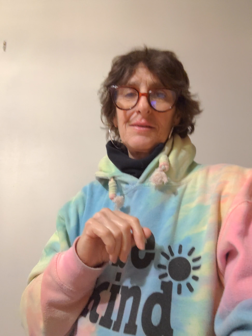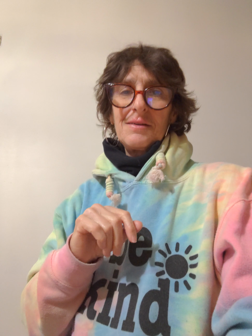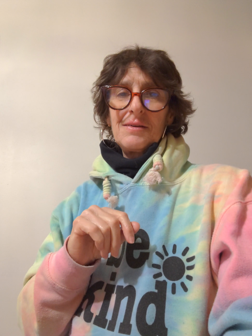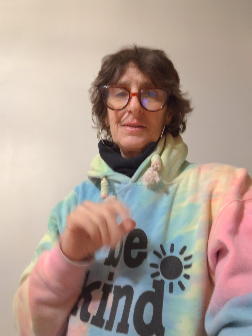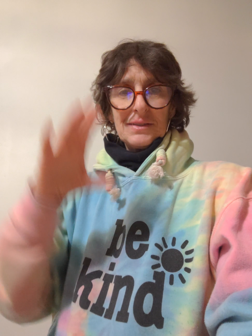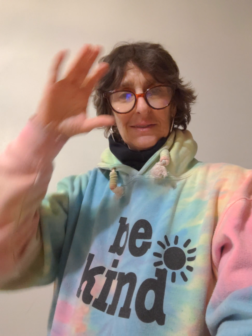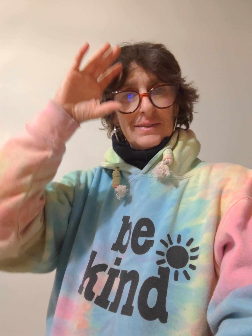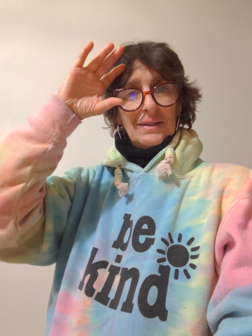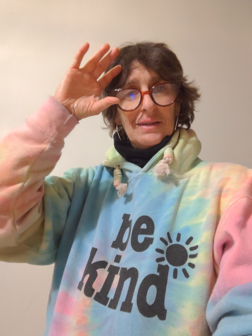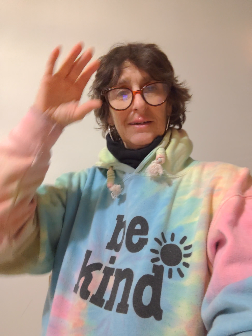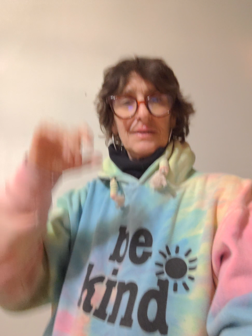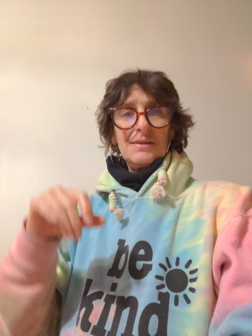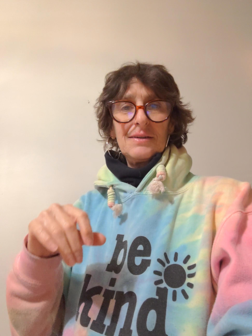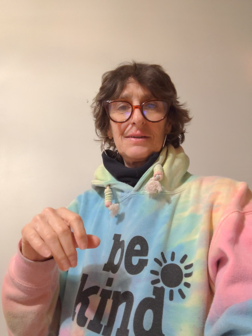sun